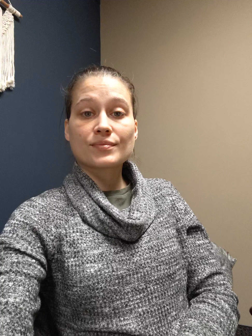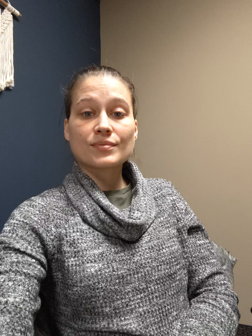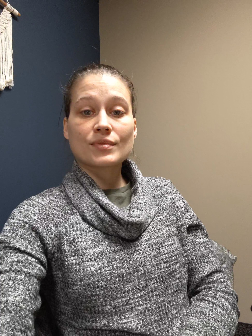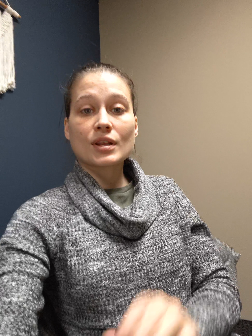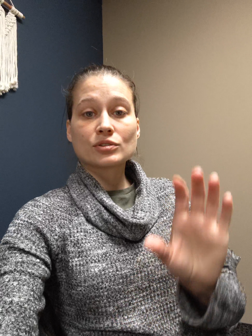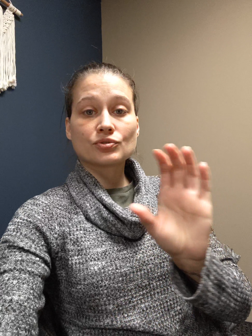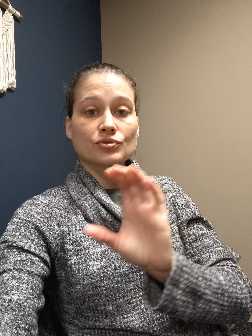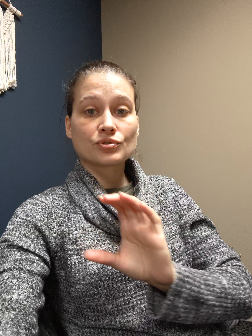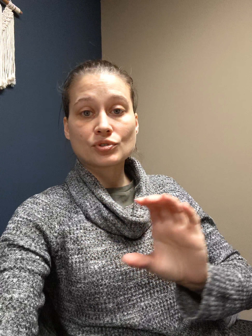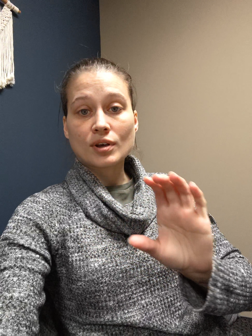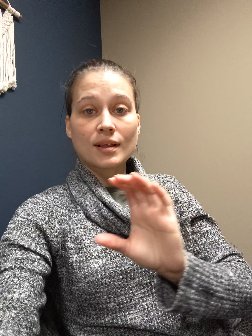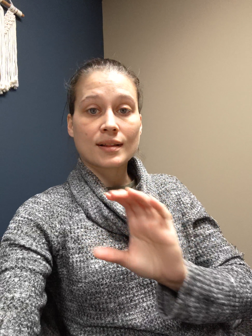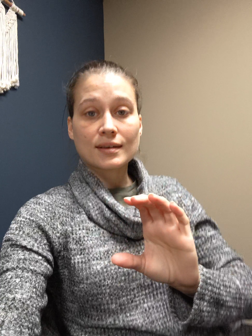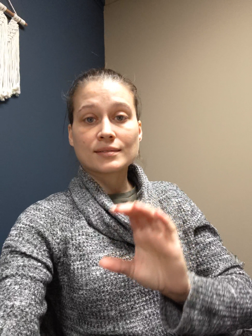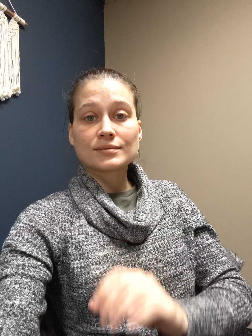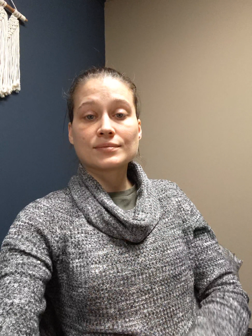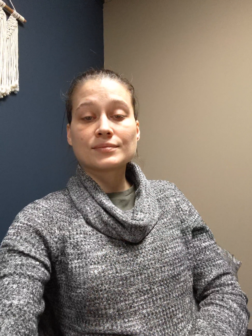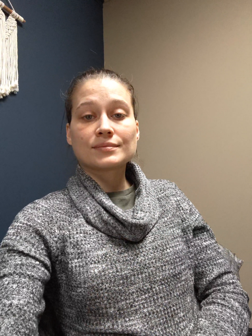chocolate